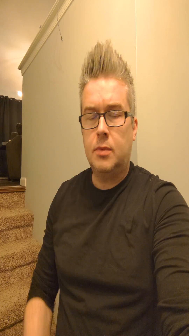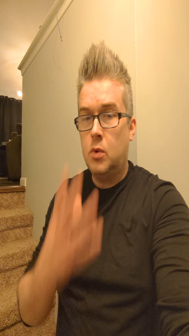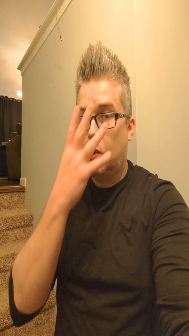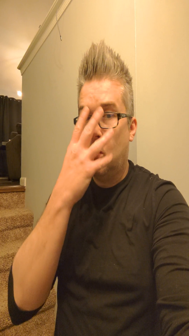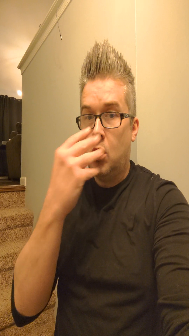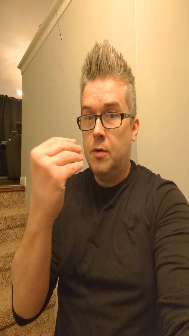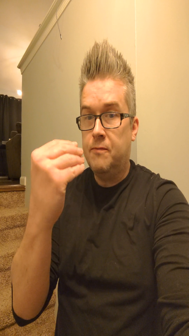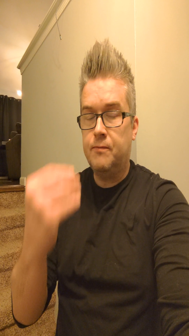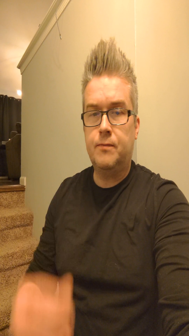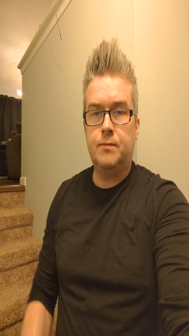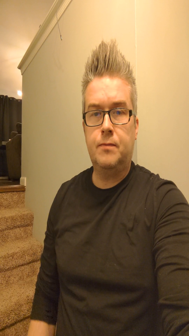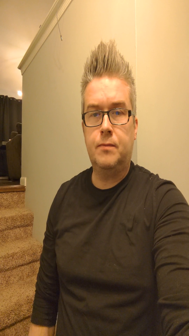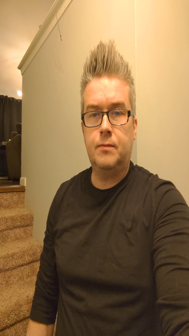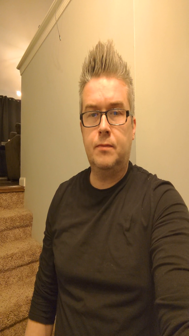wolf